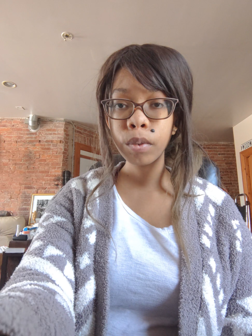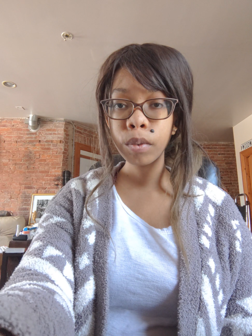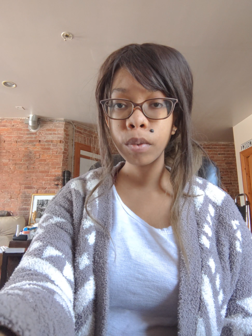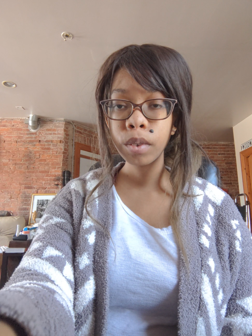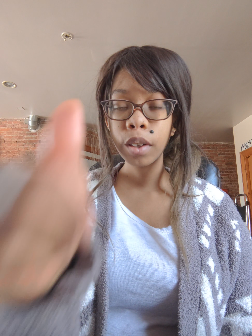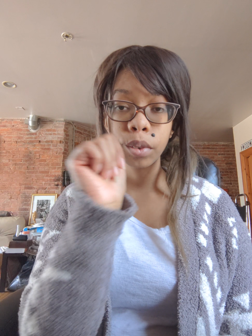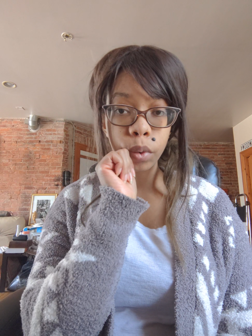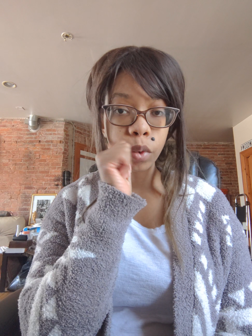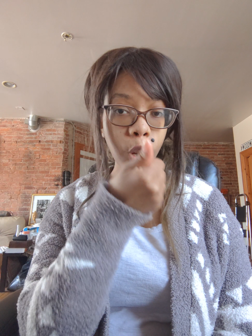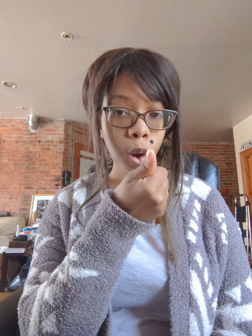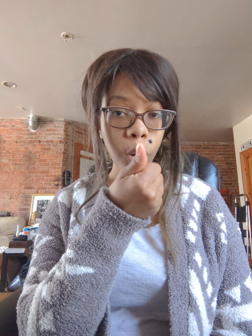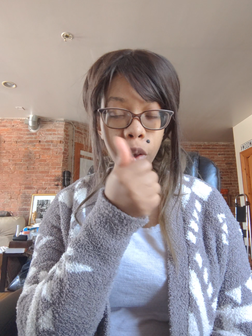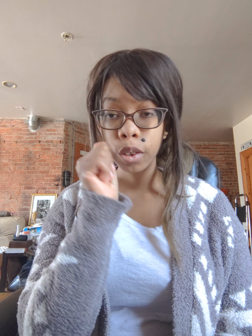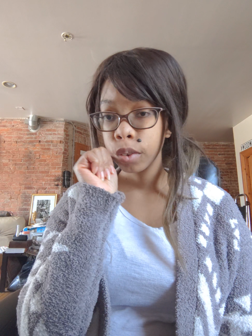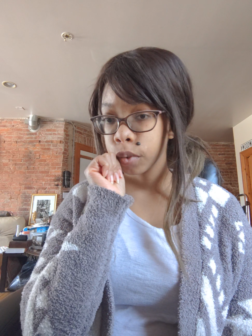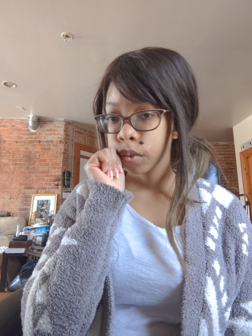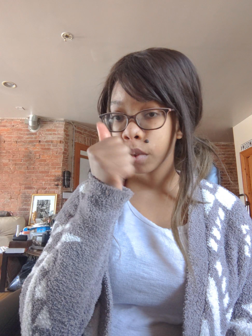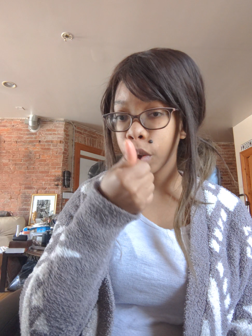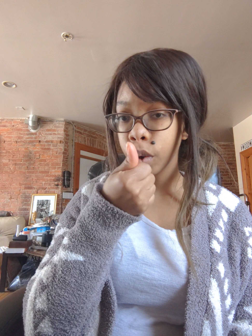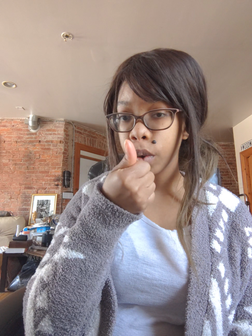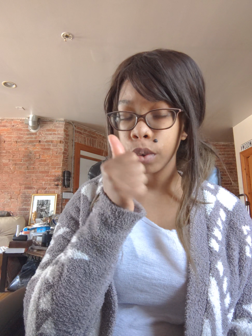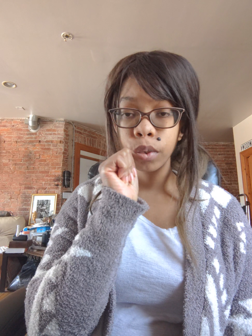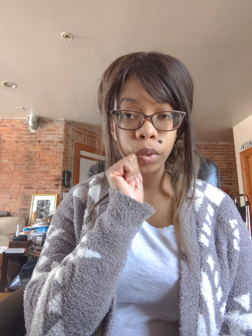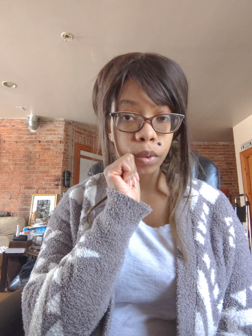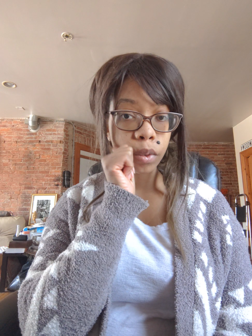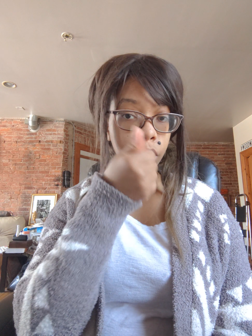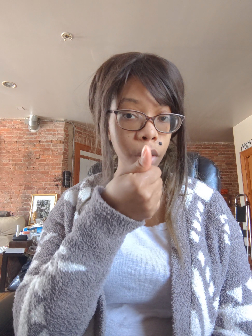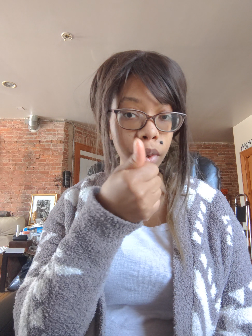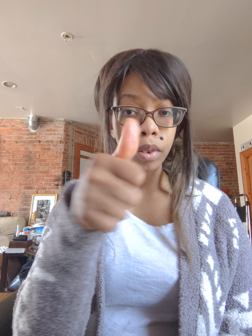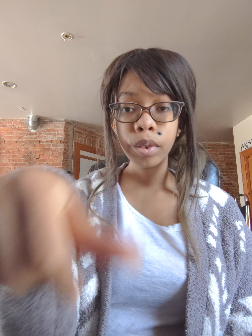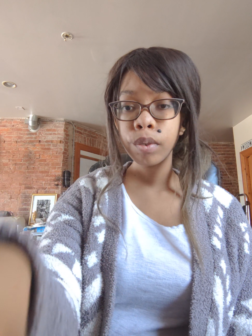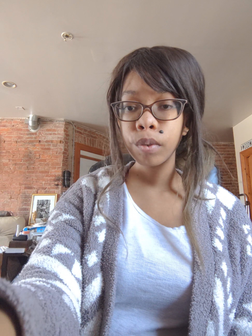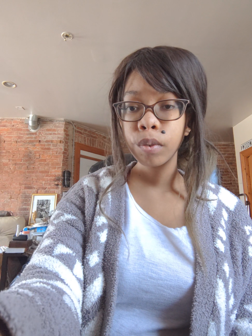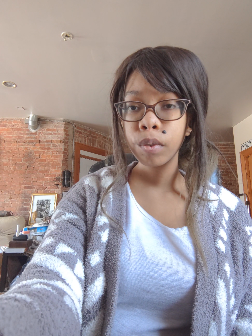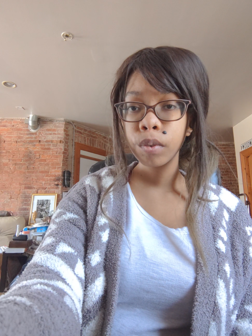tomorrow